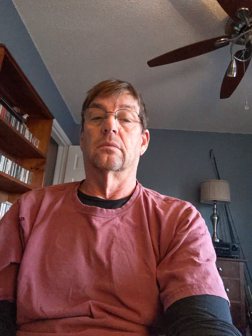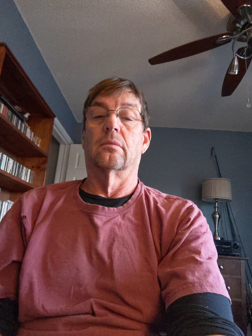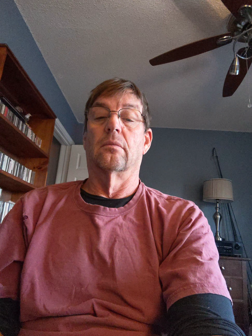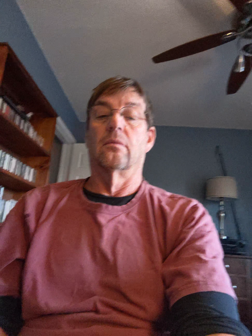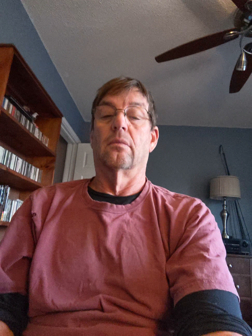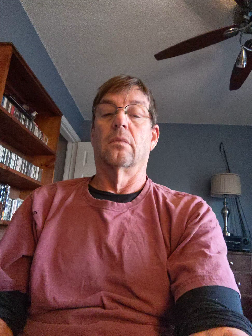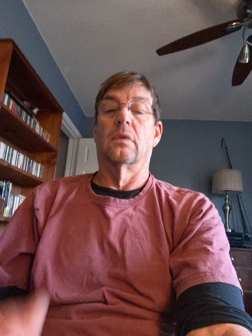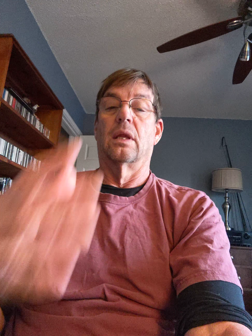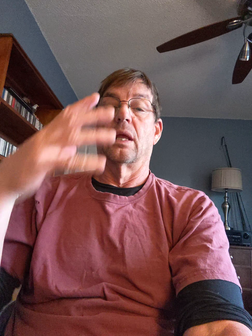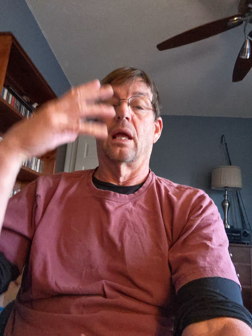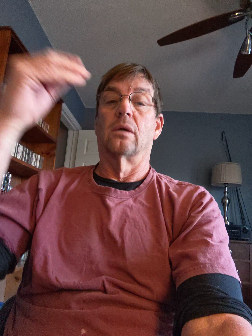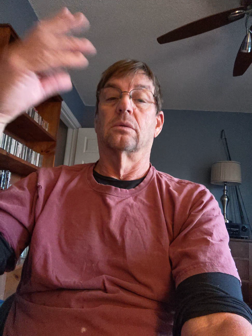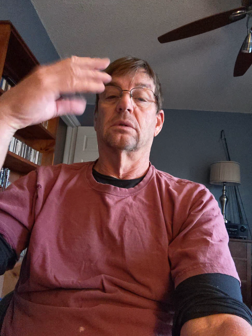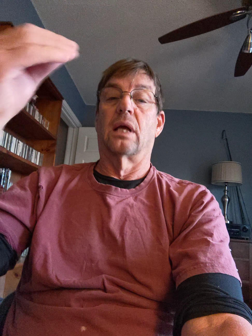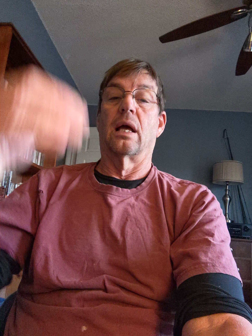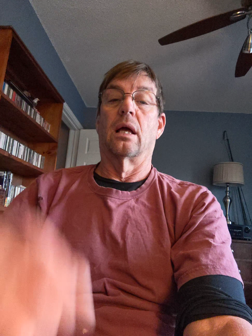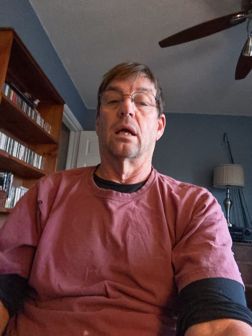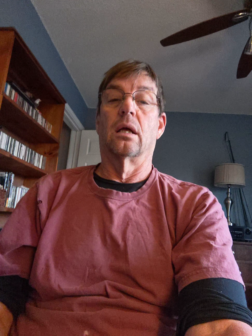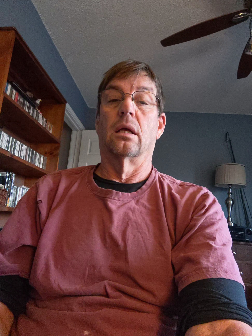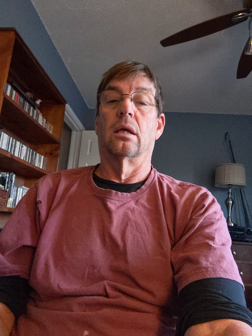outside